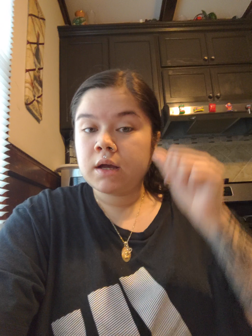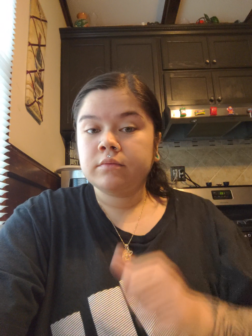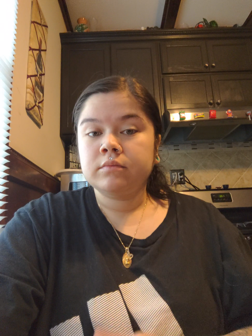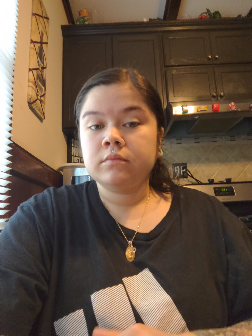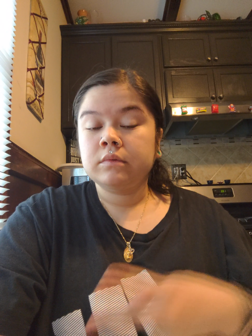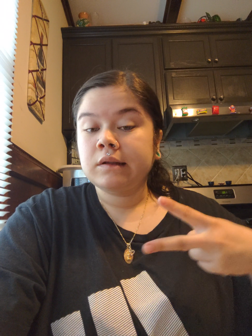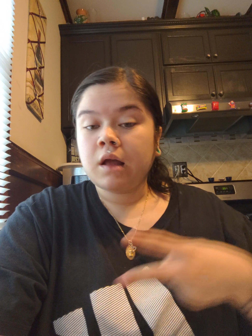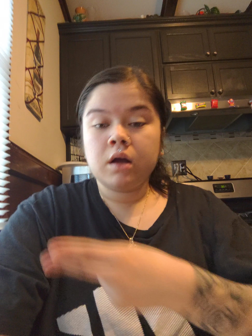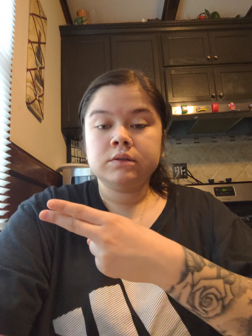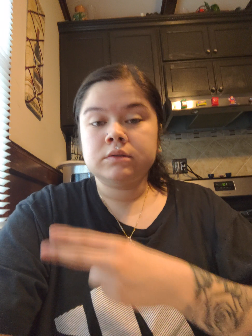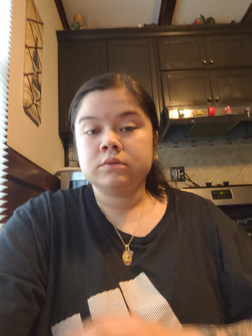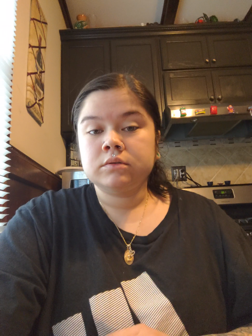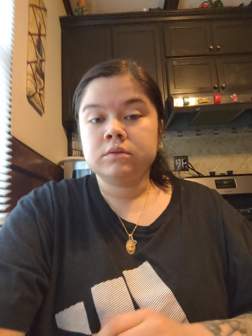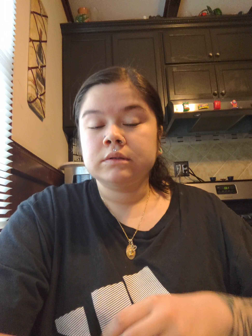cut